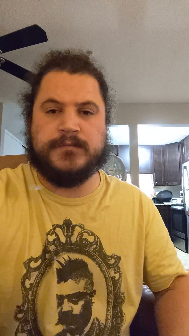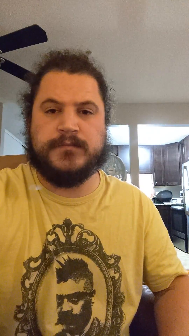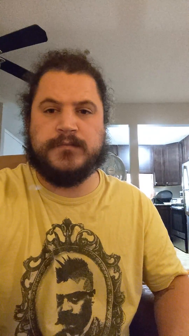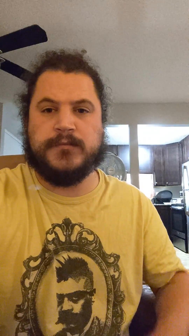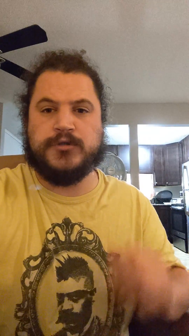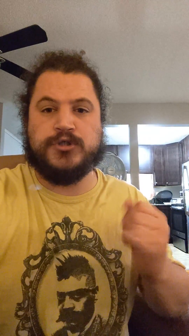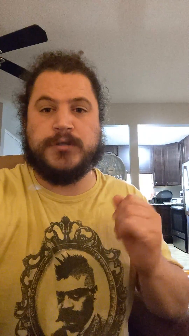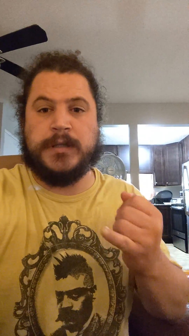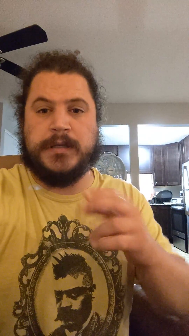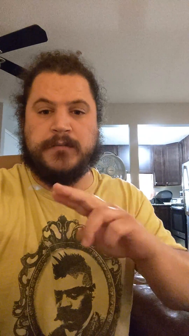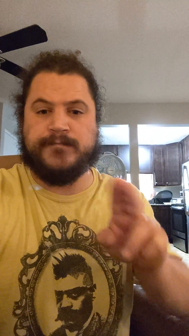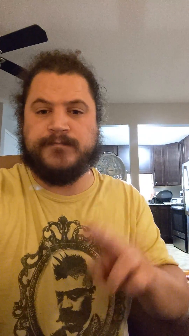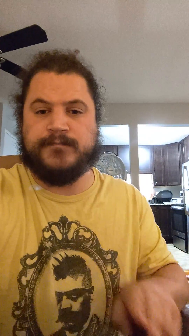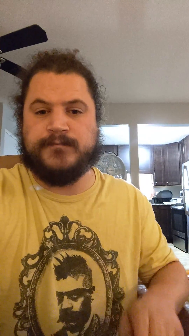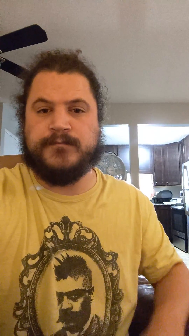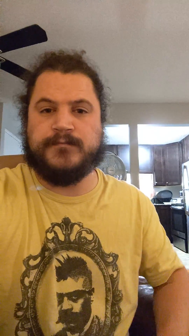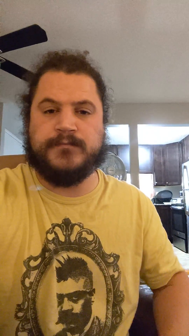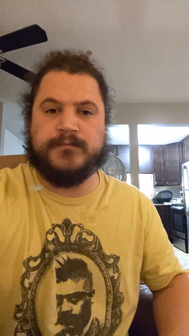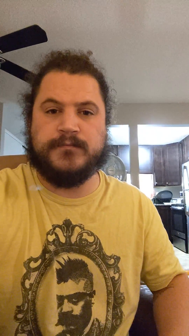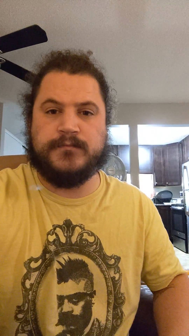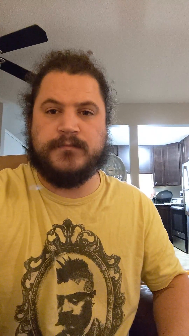jelly